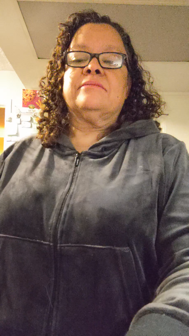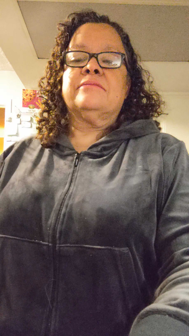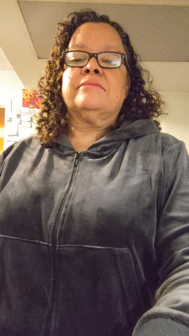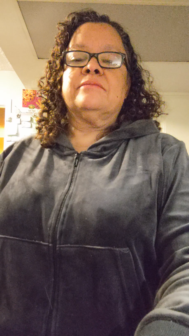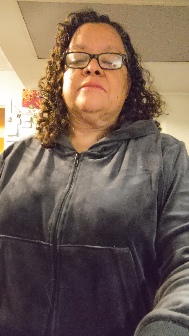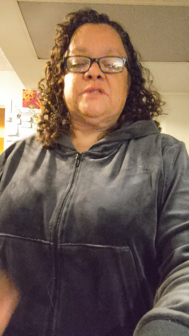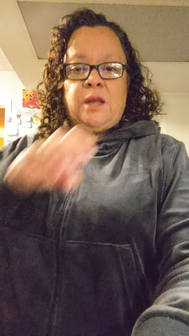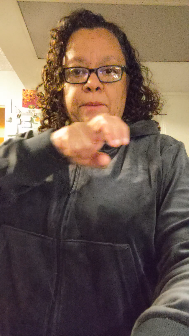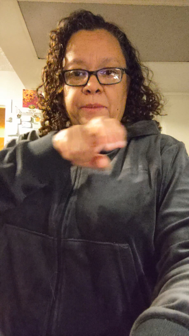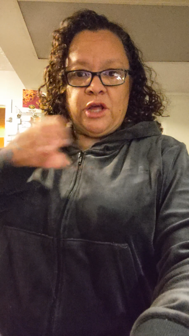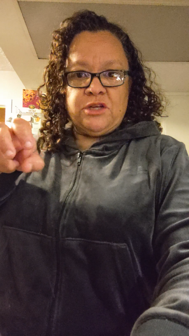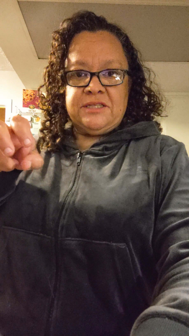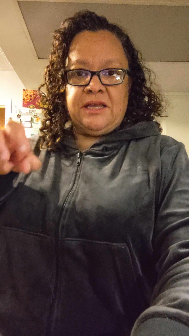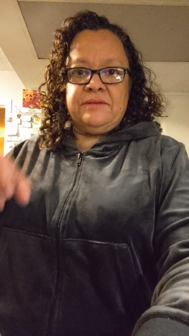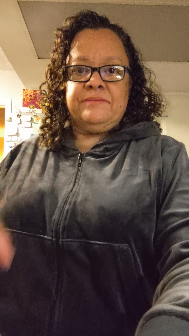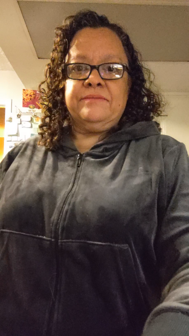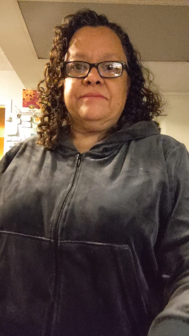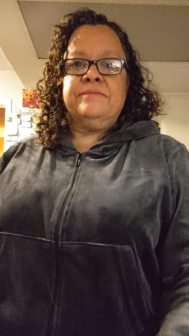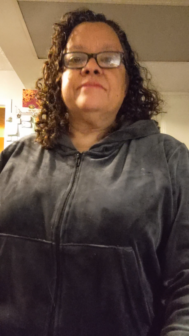porch